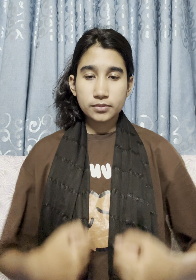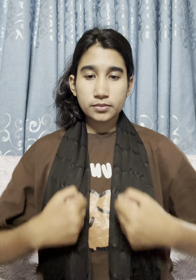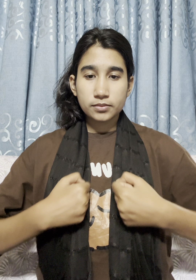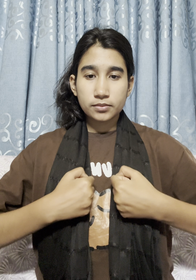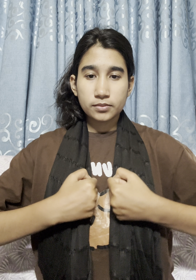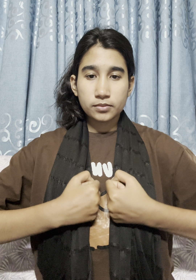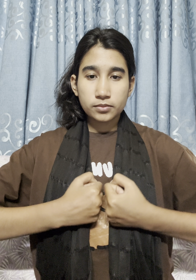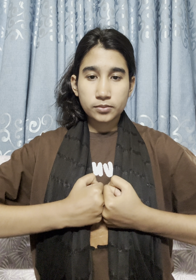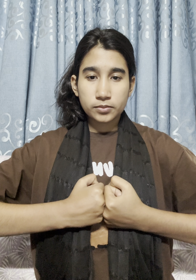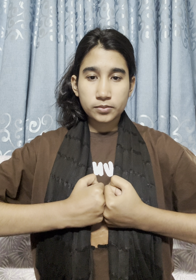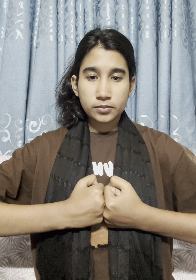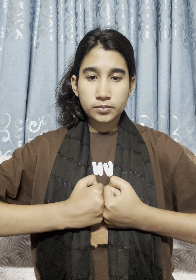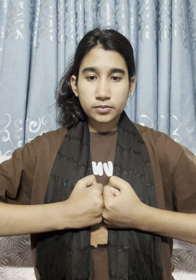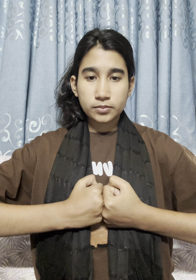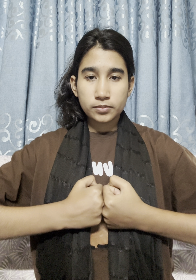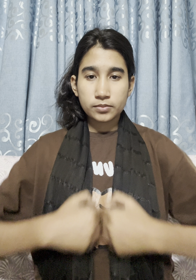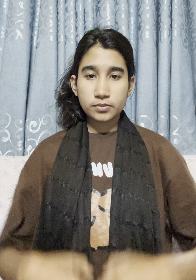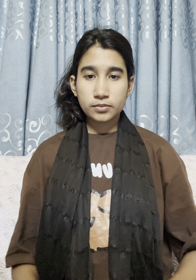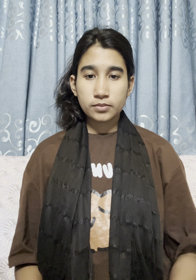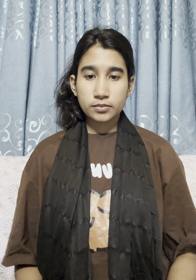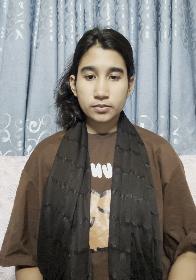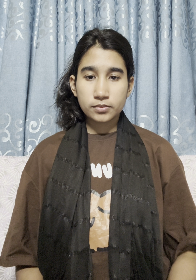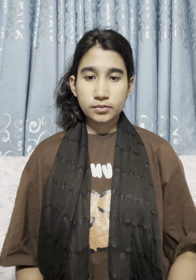যুদ্ধ